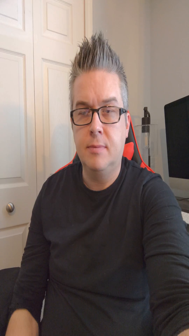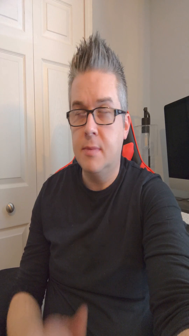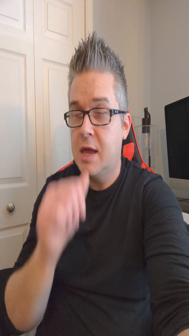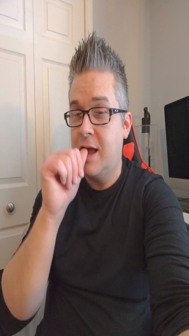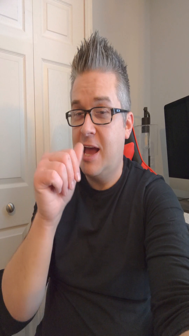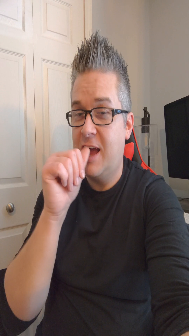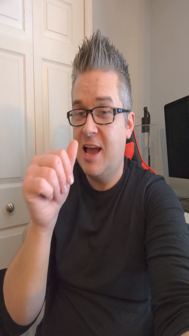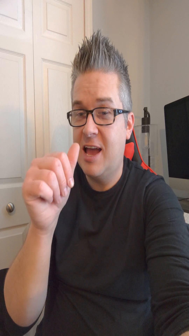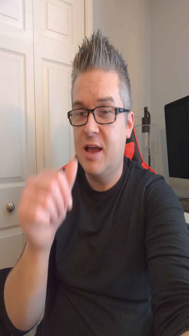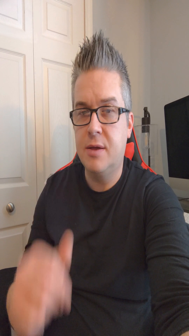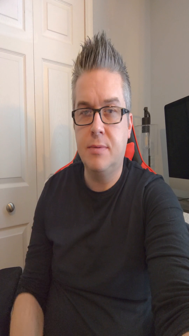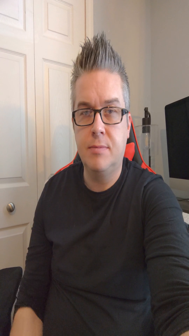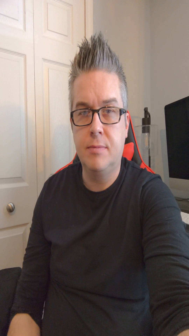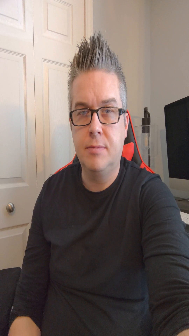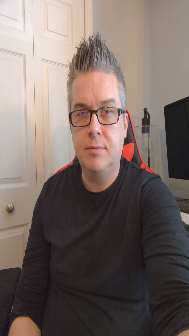nuts